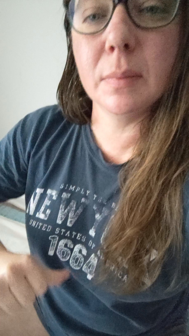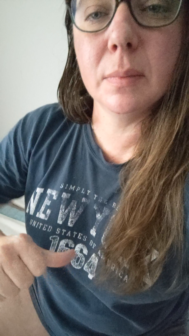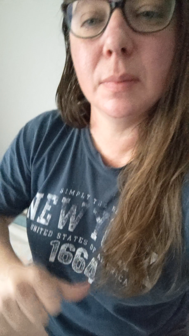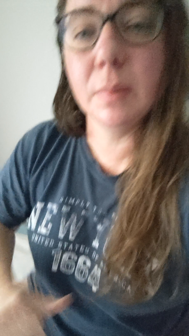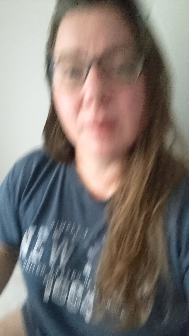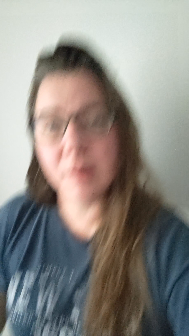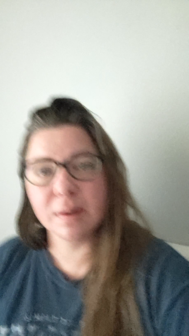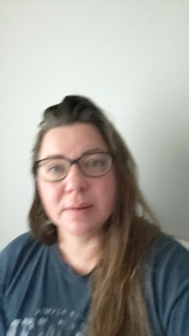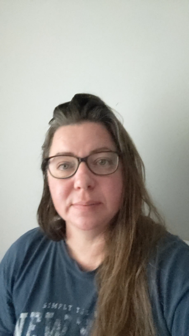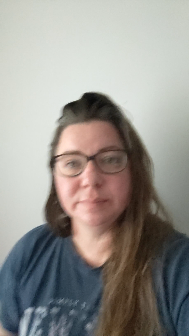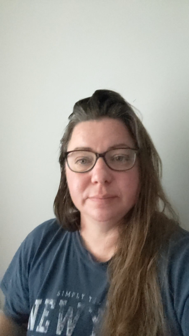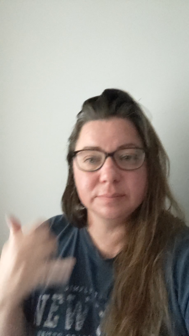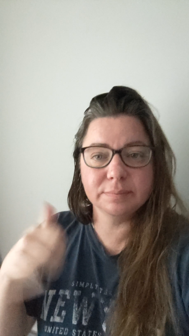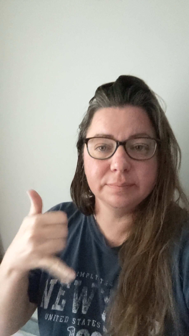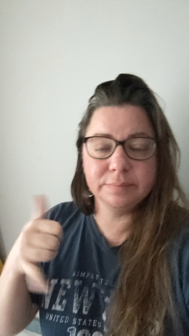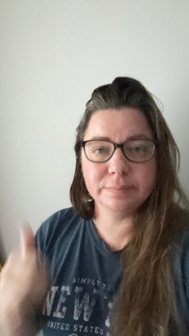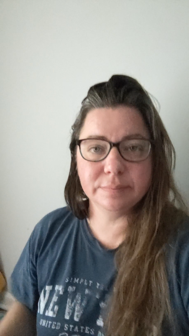party